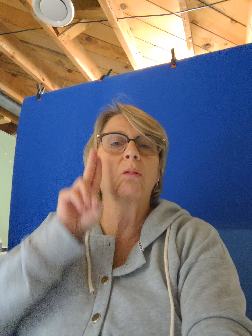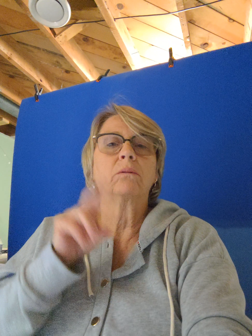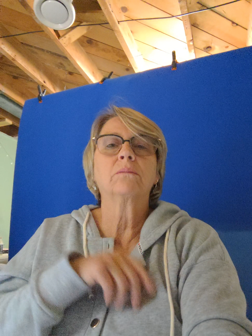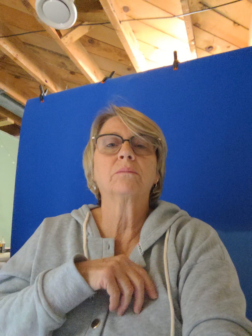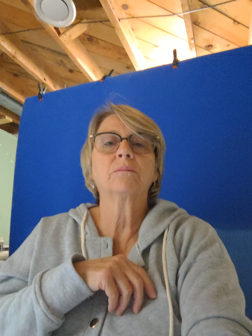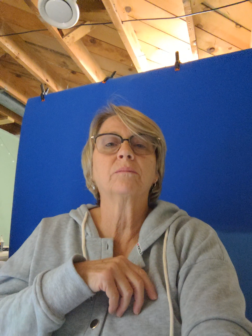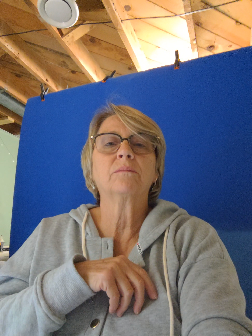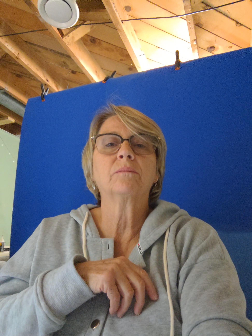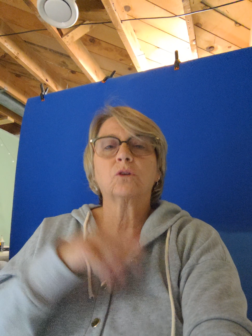uncle